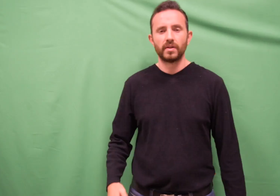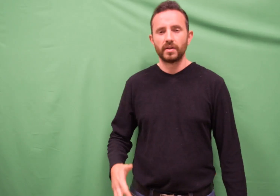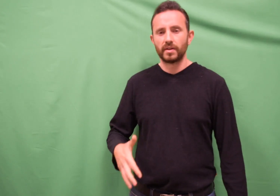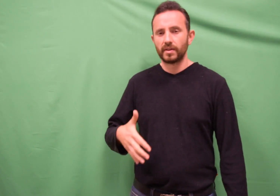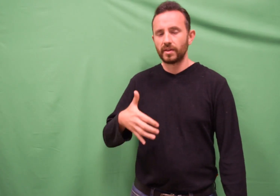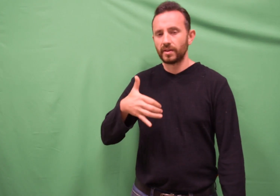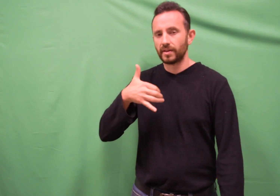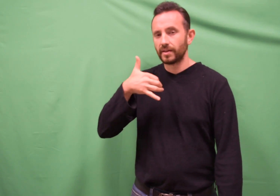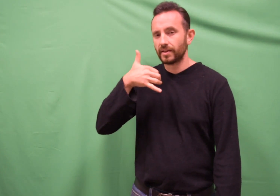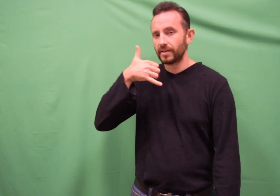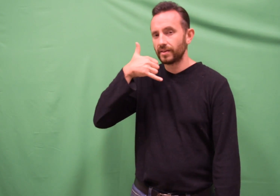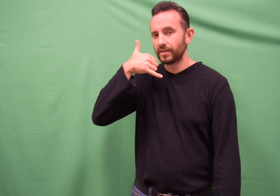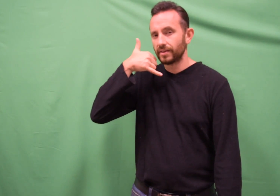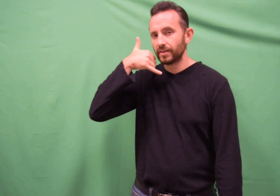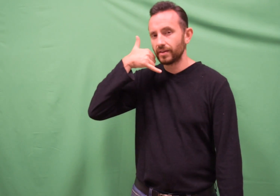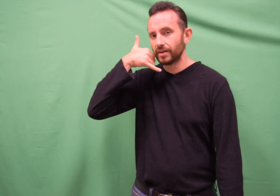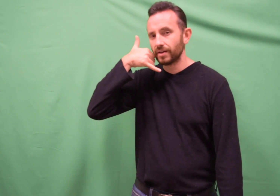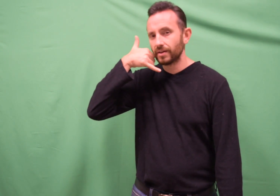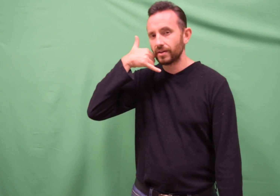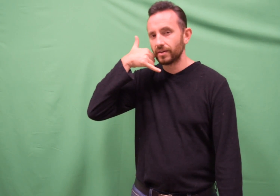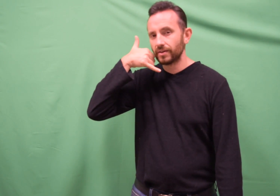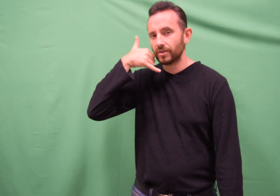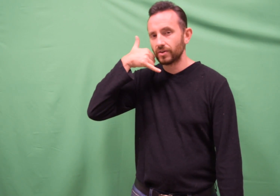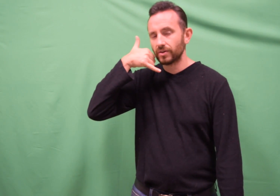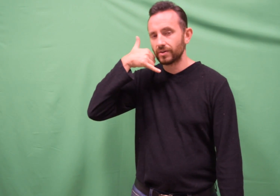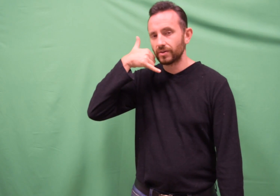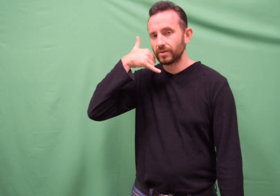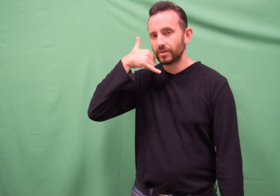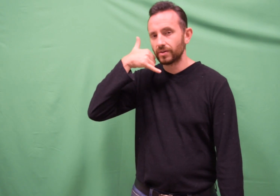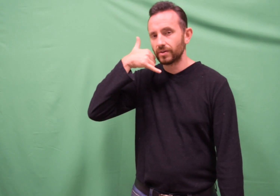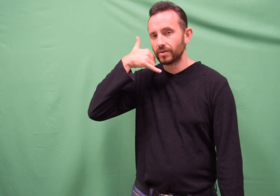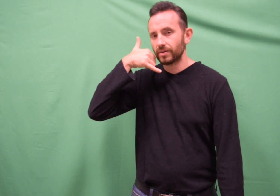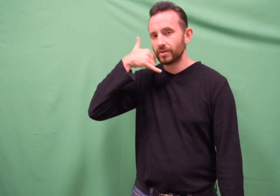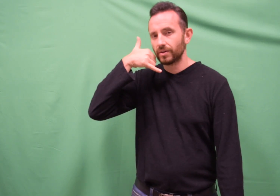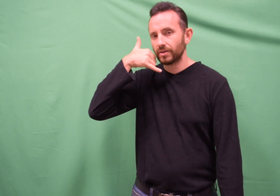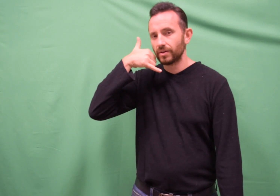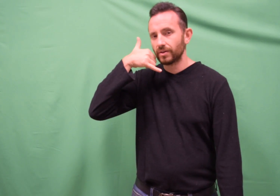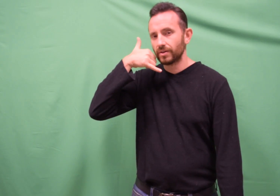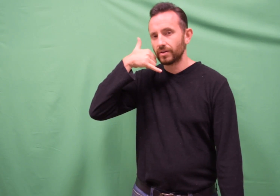teléfono